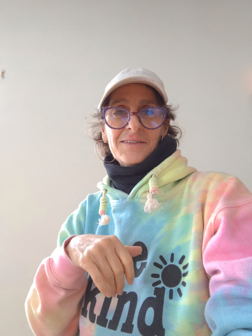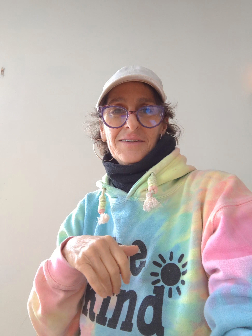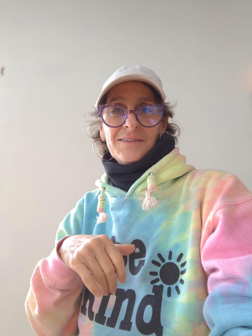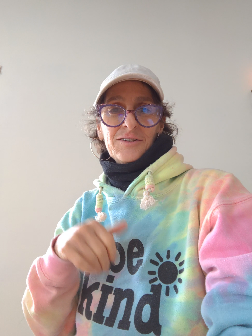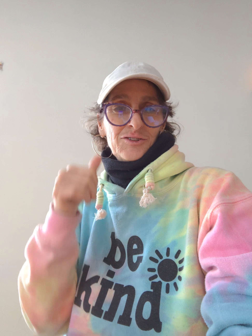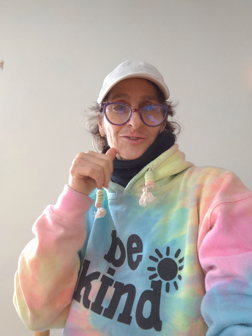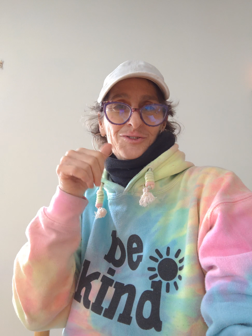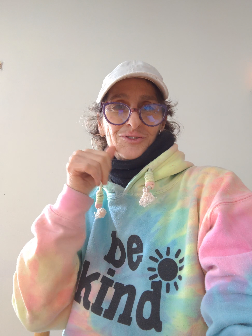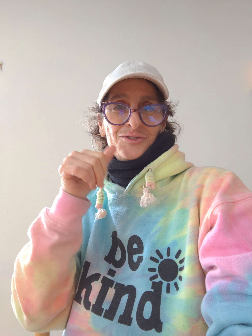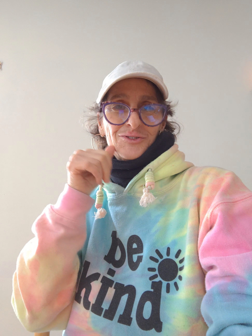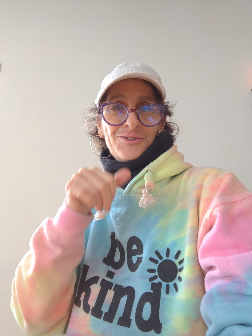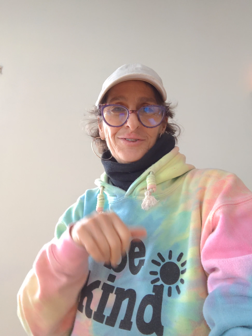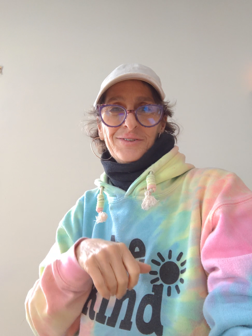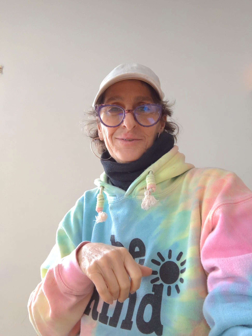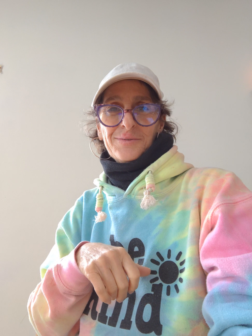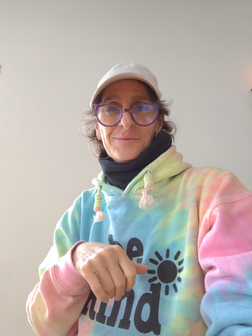girl